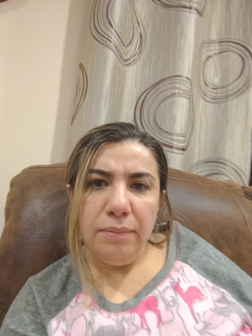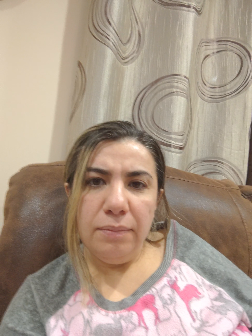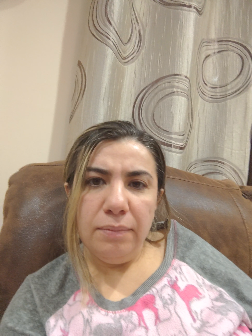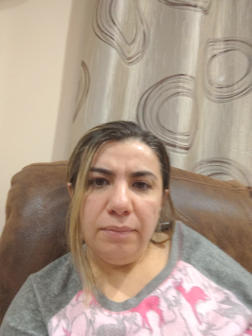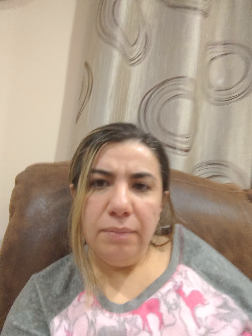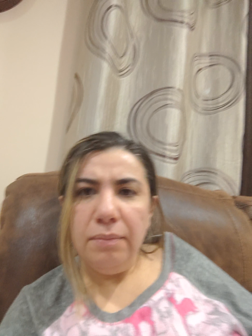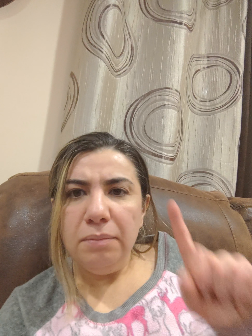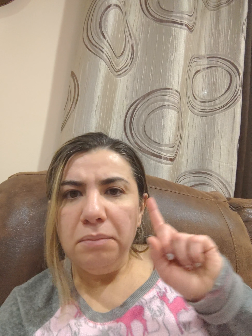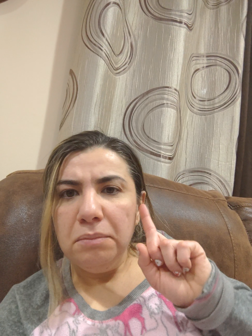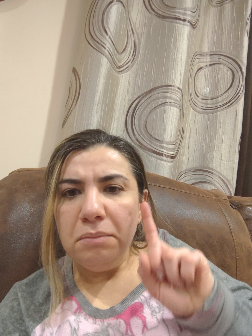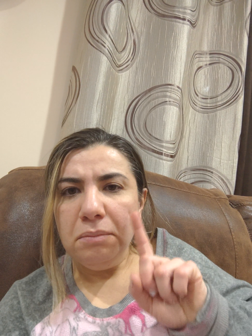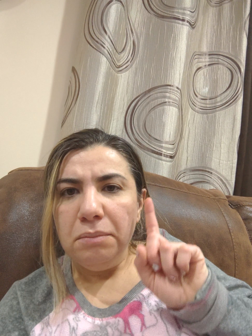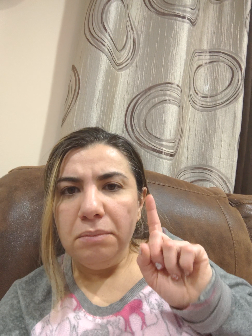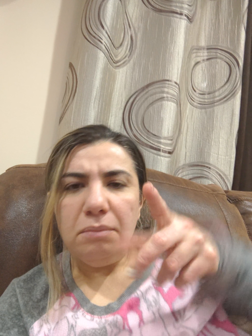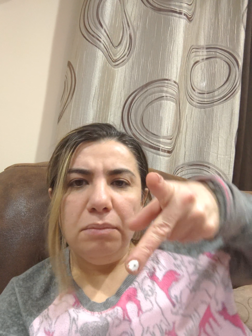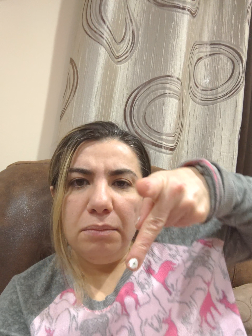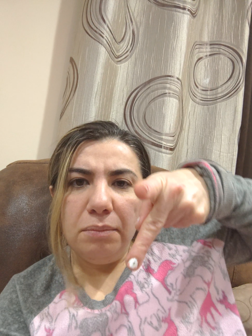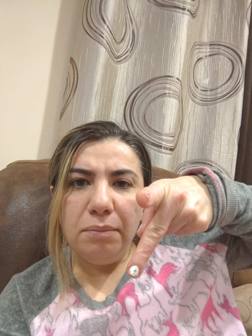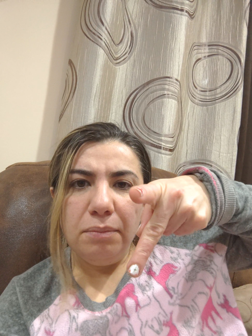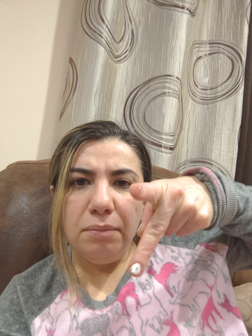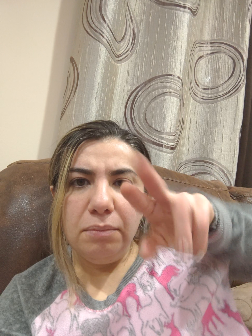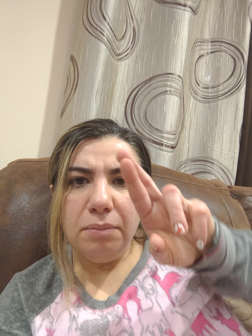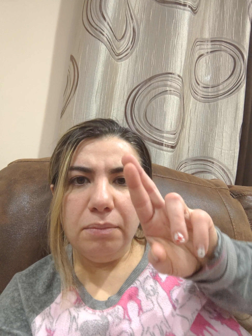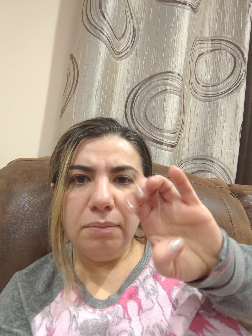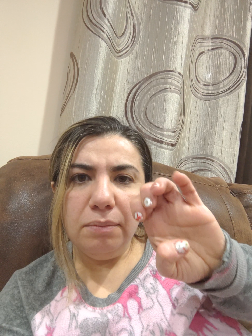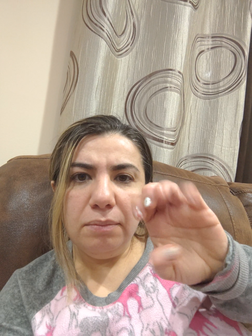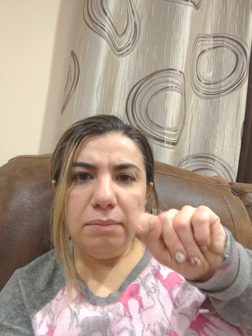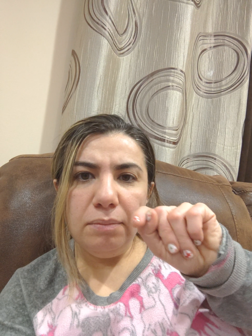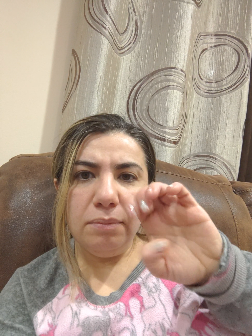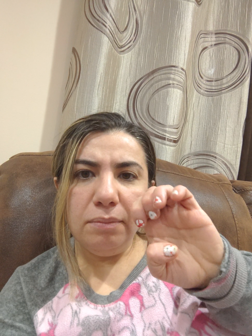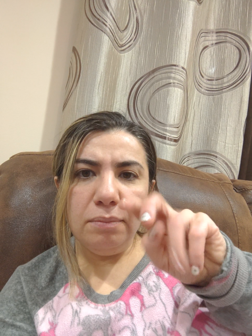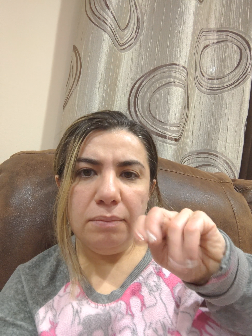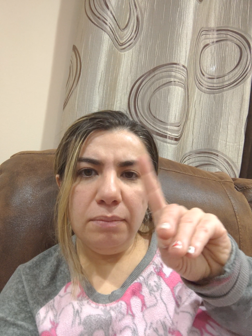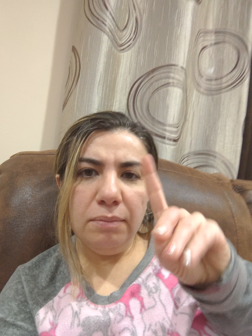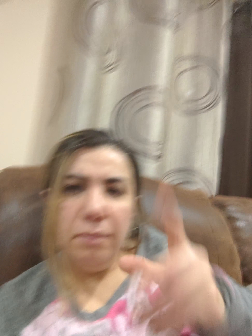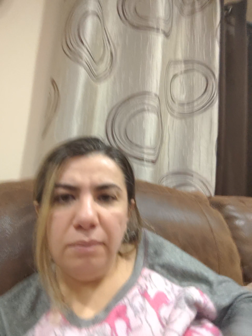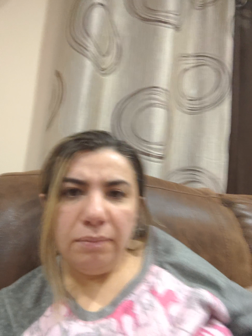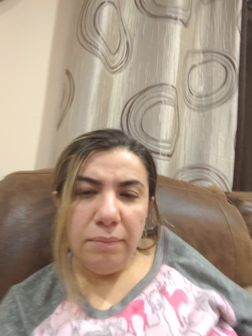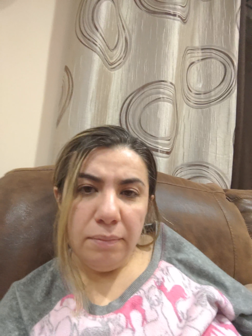pretend